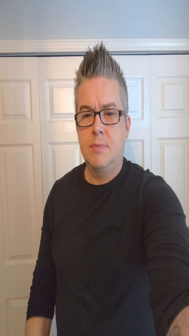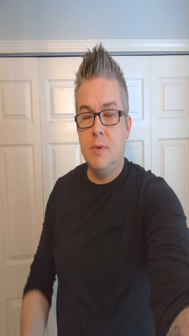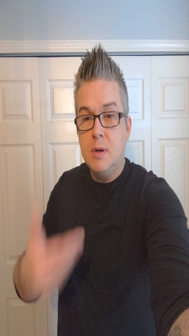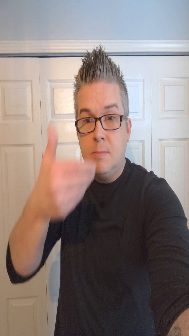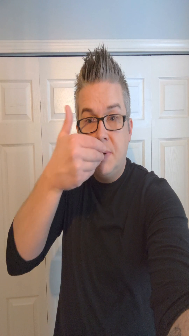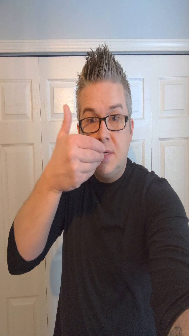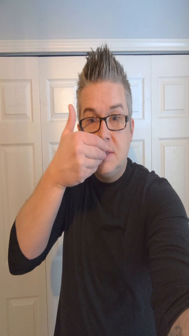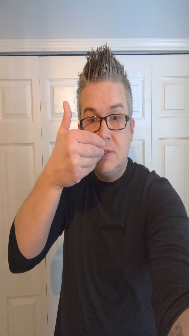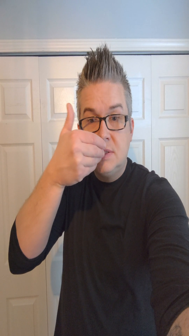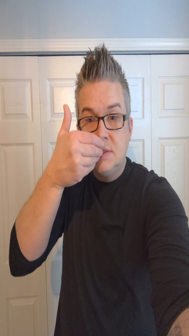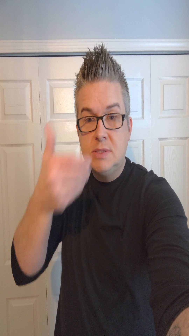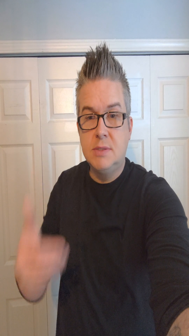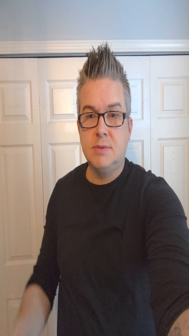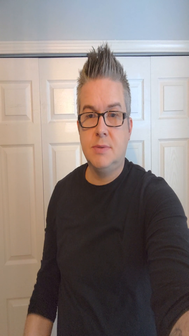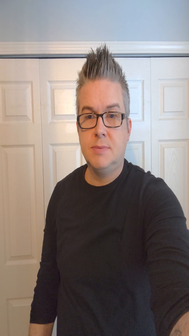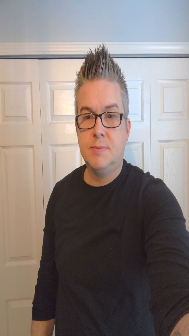pizza